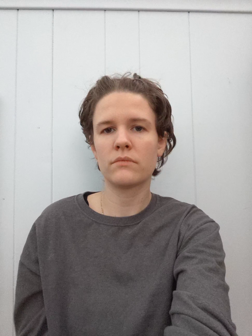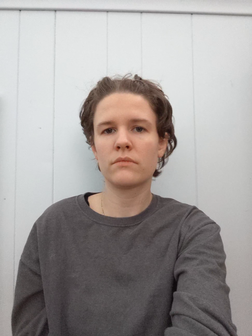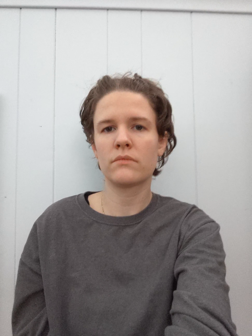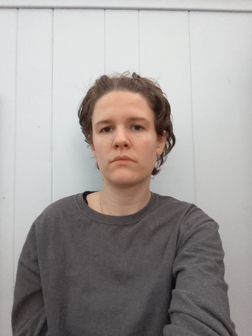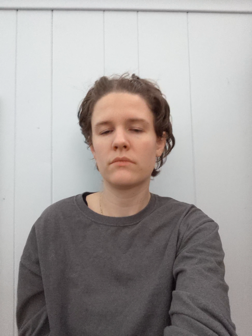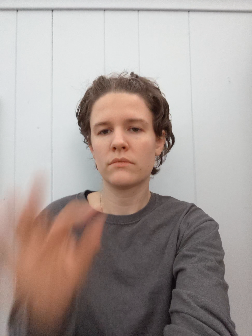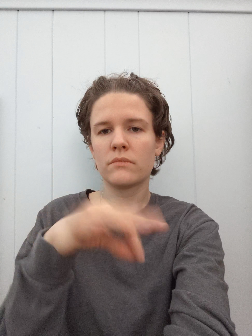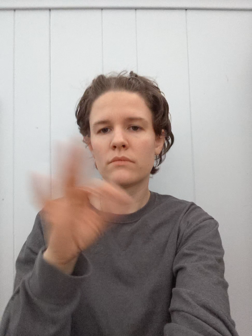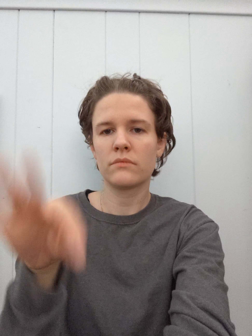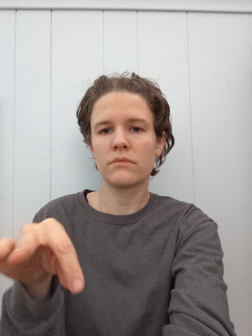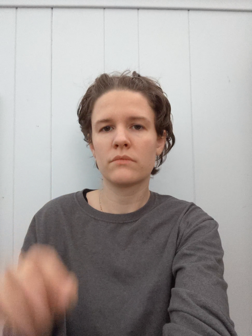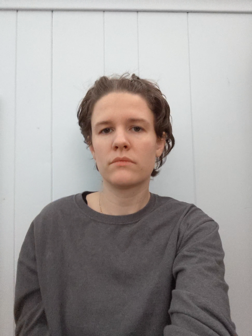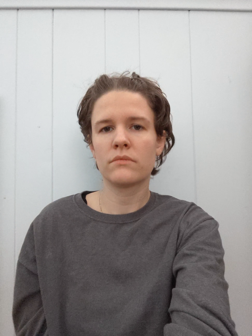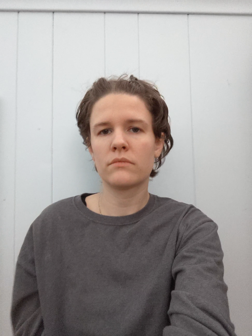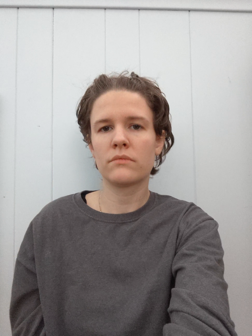french fries